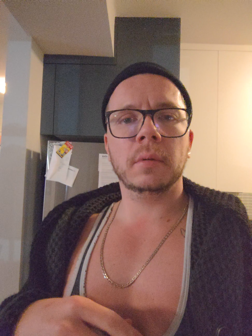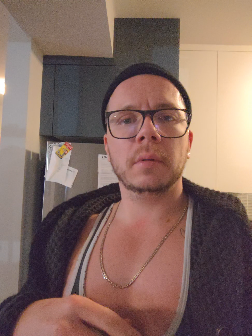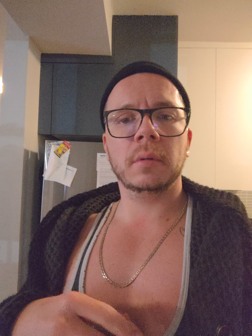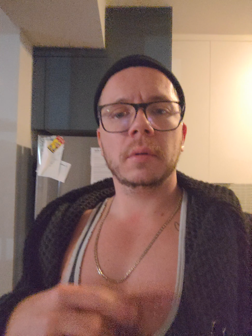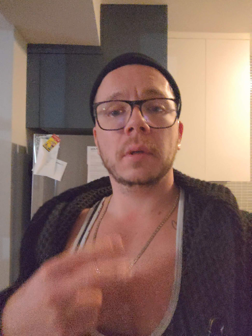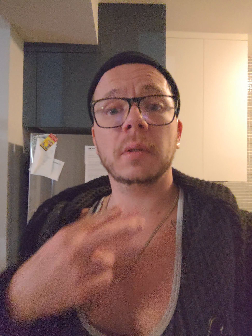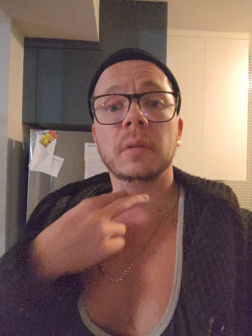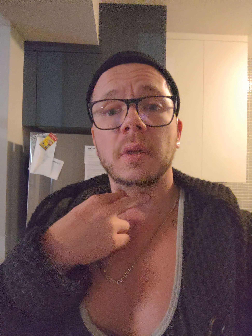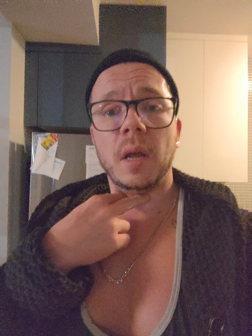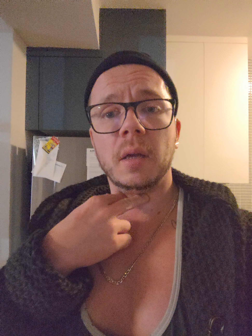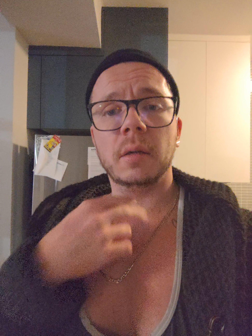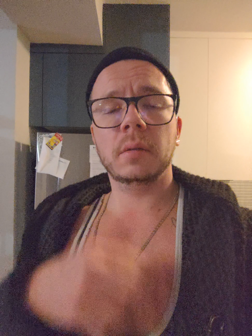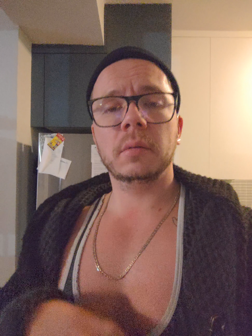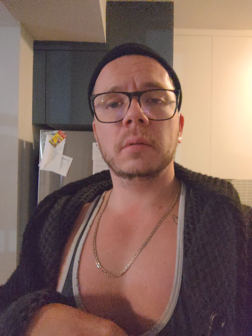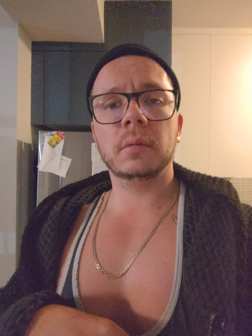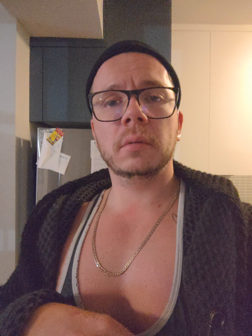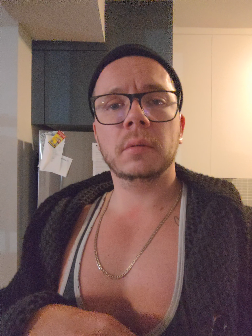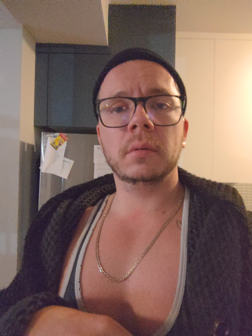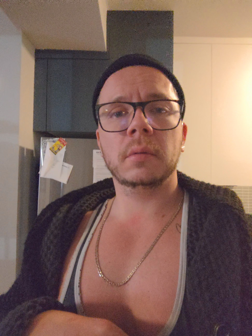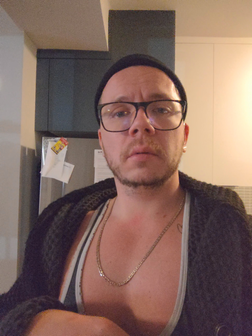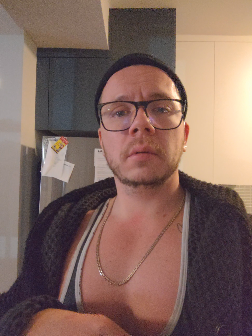stuck